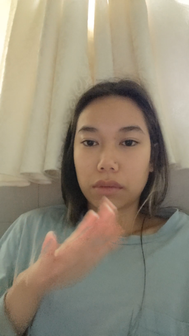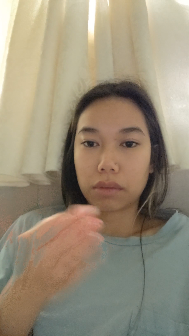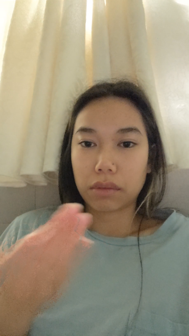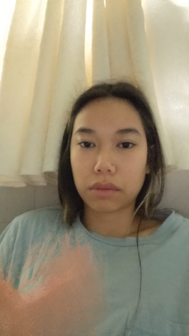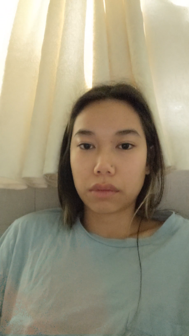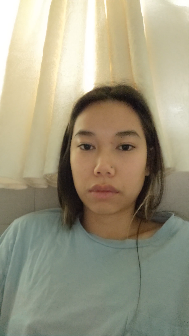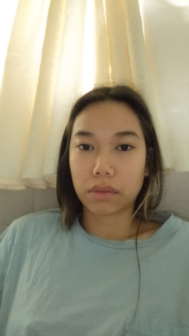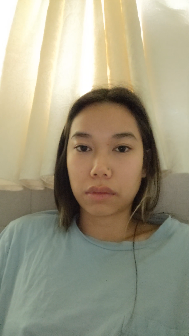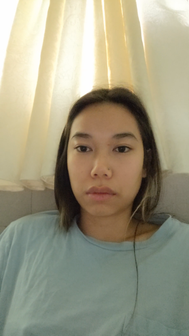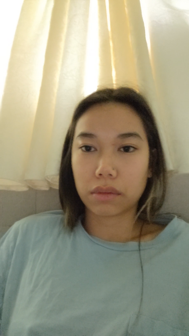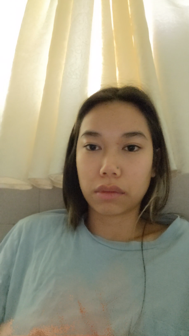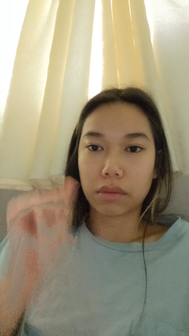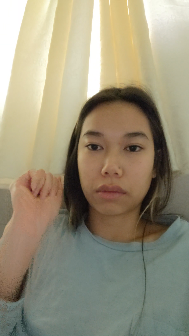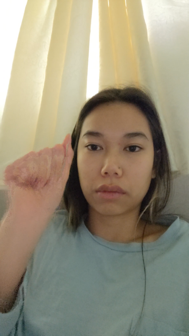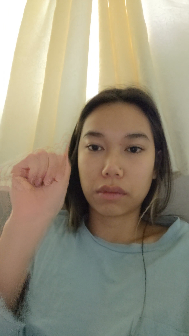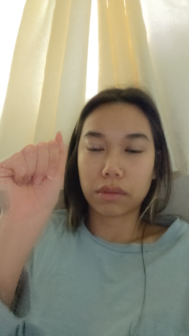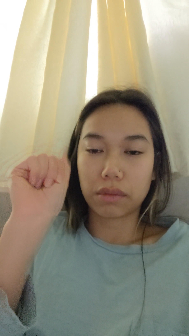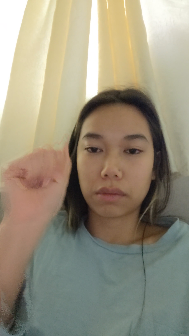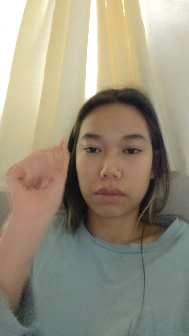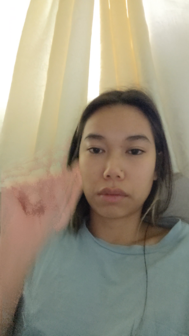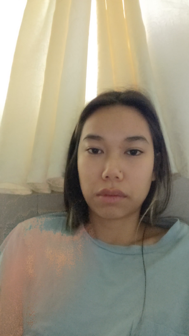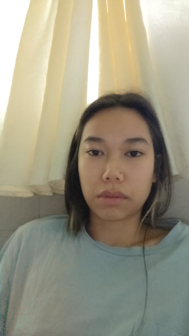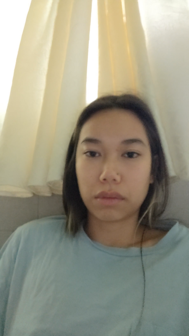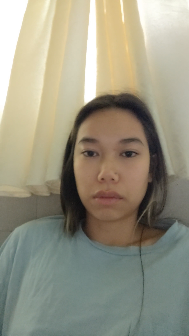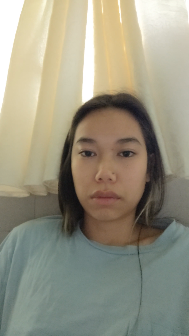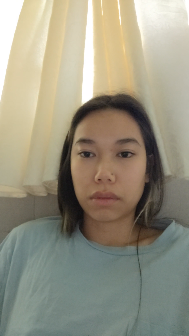knock